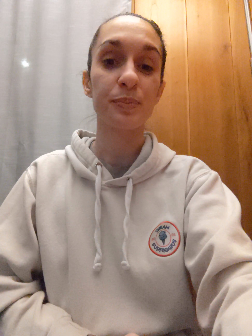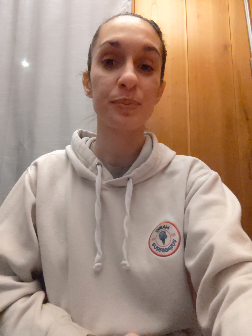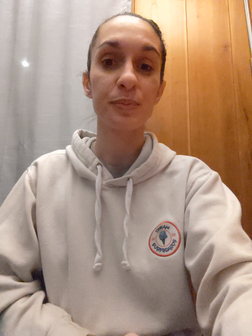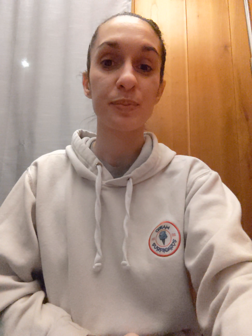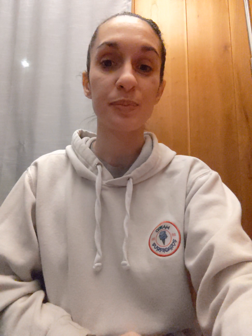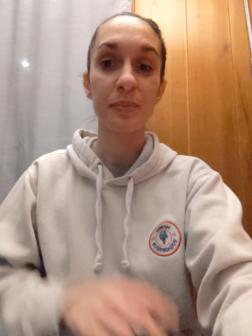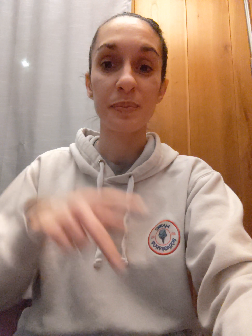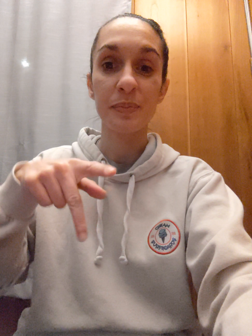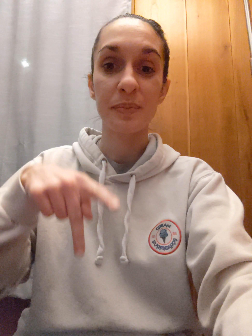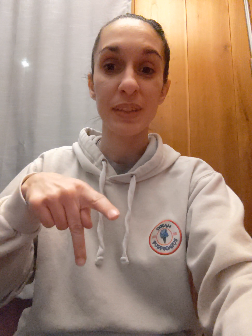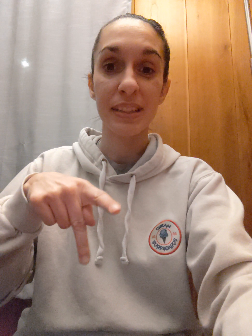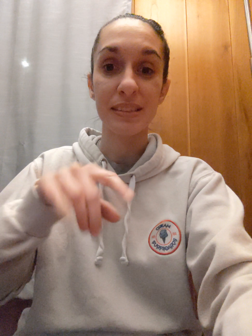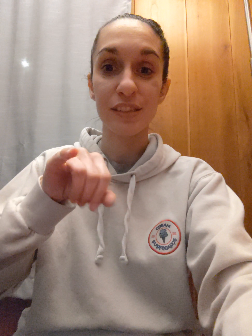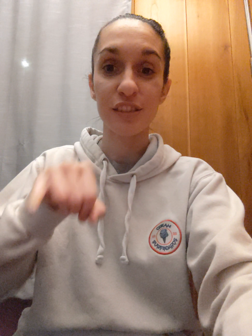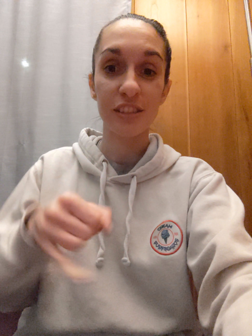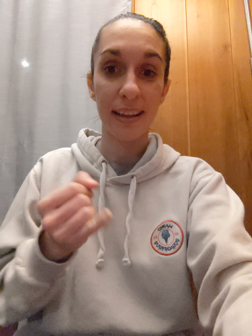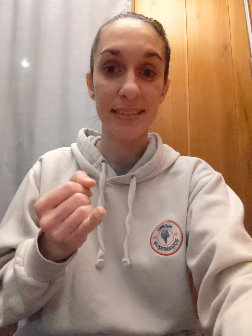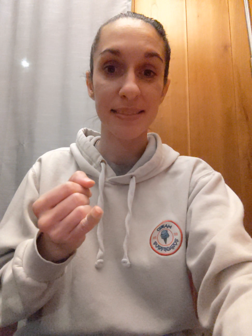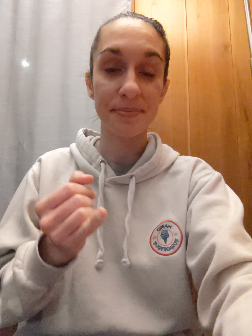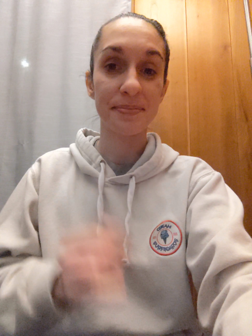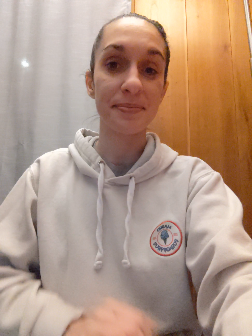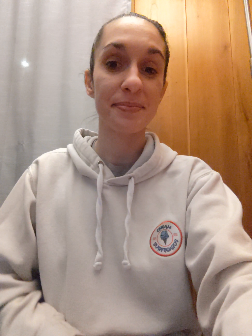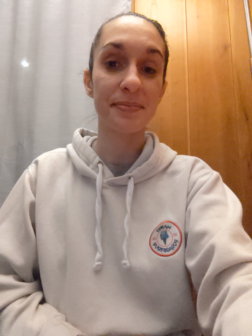pajamas